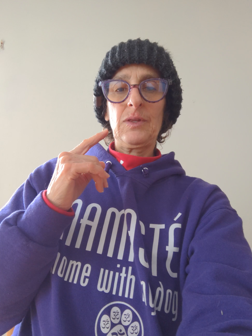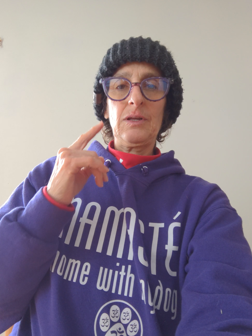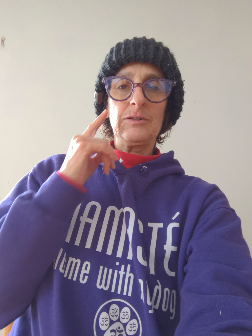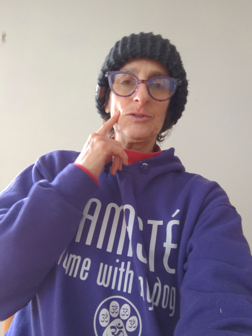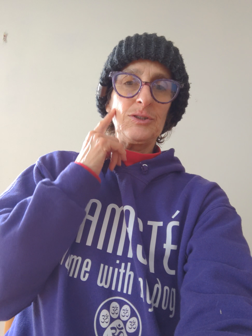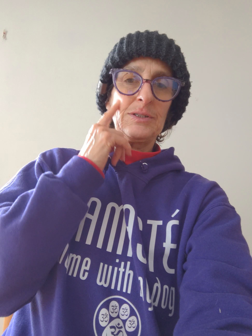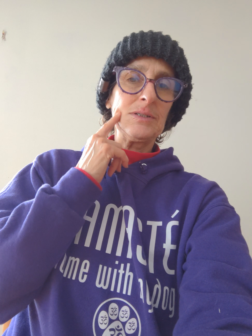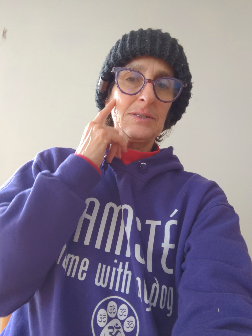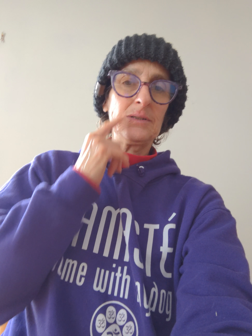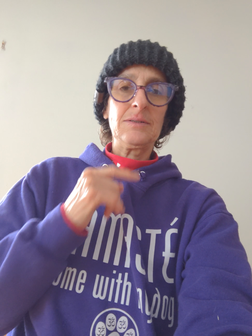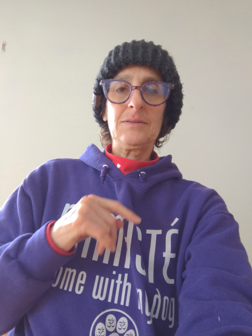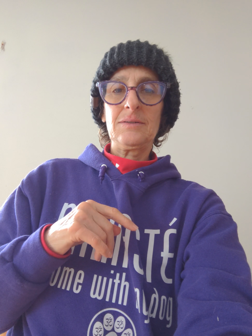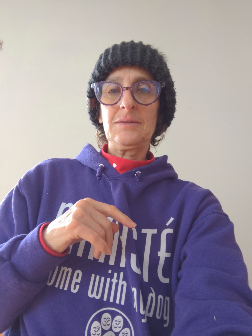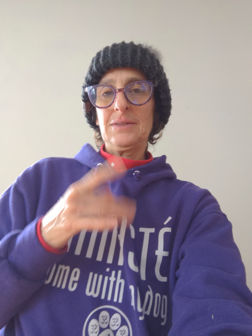cheek